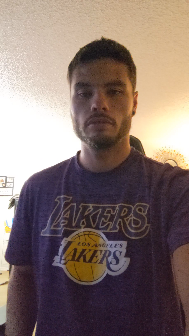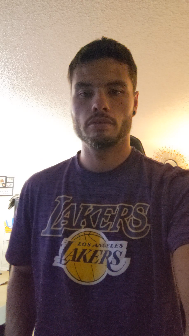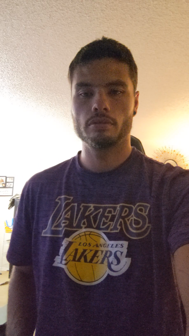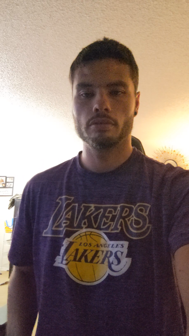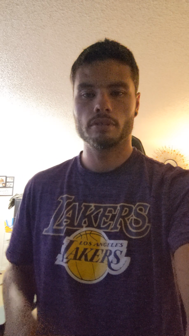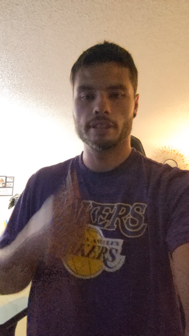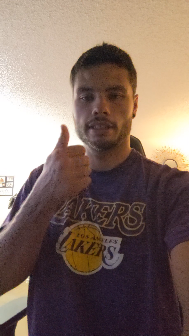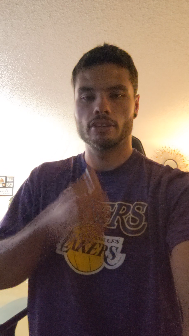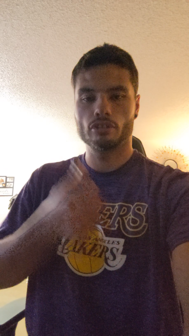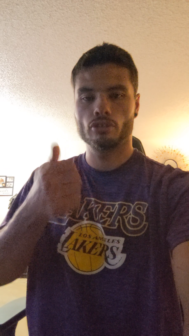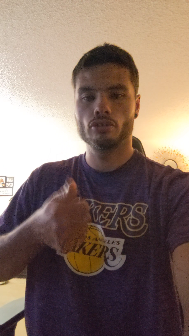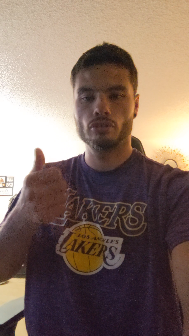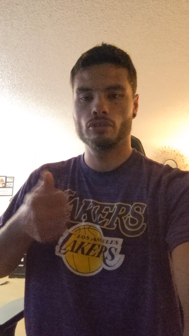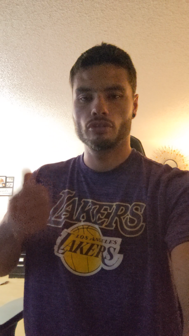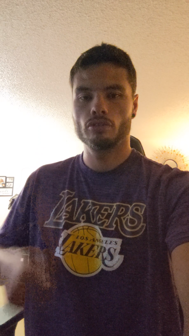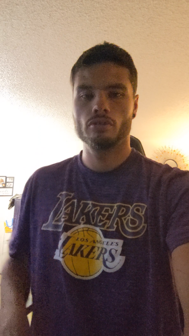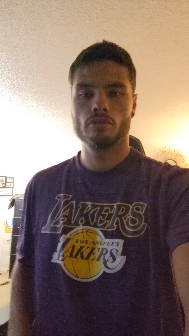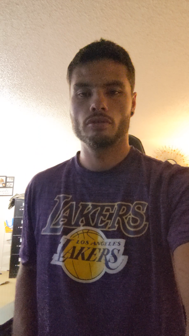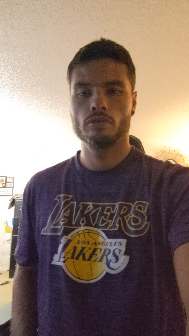each